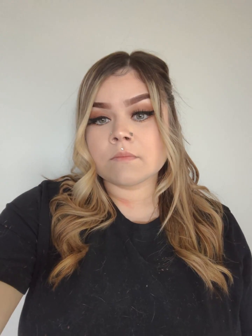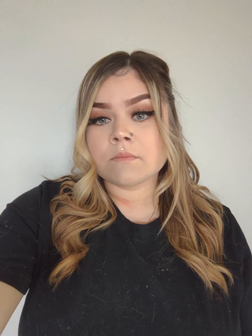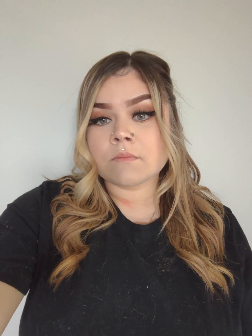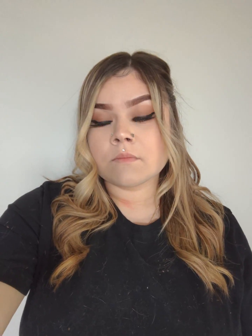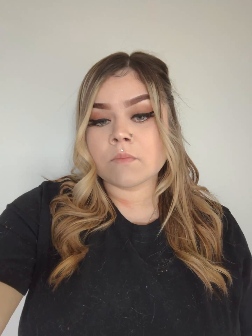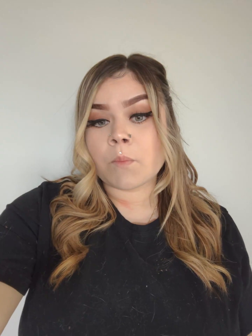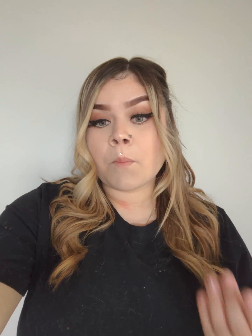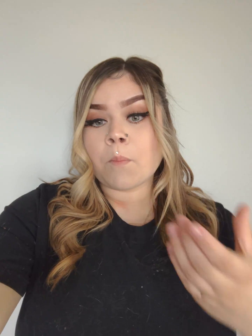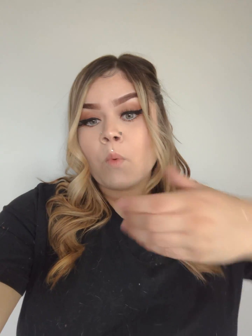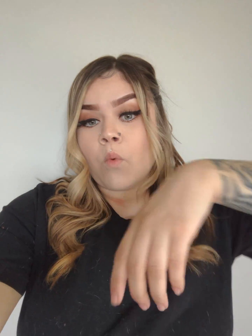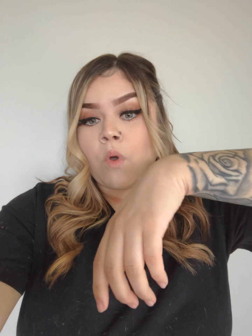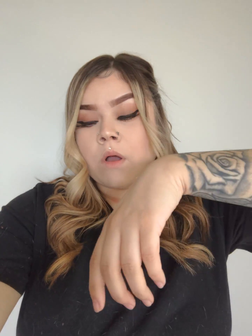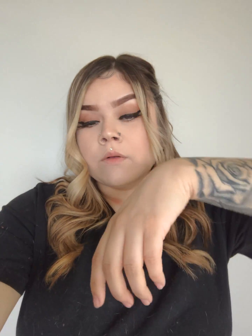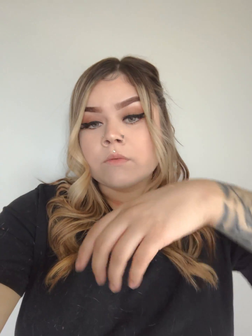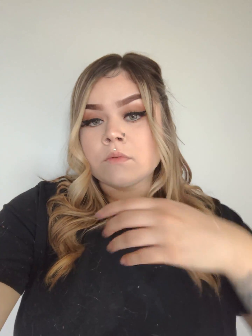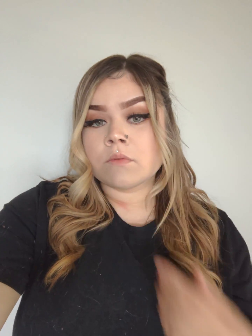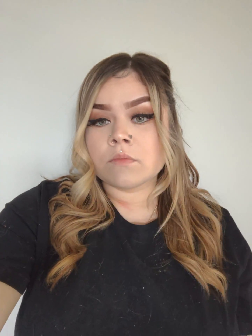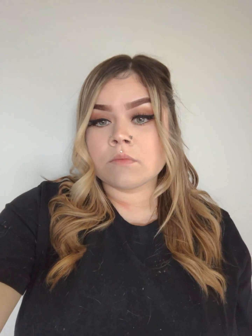pour